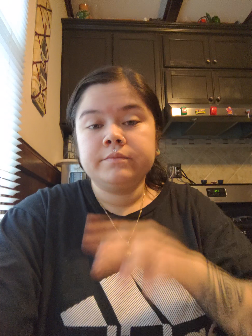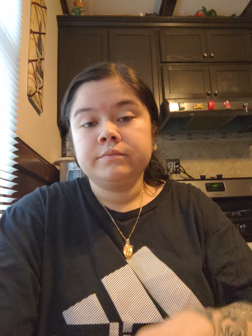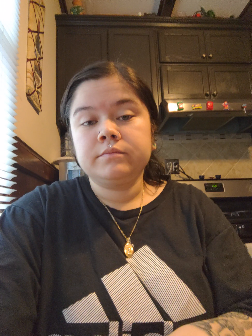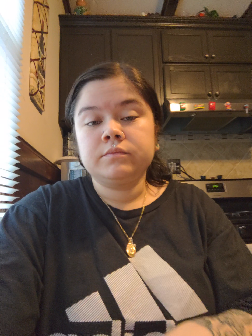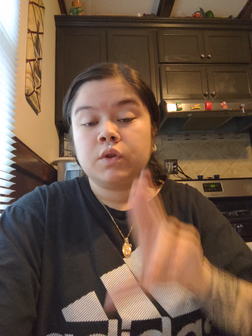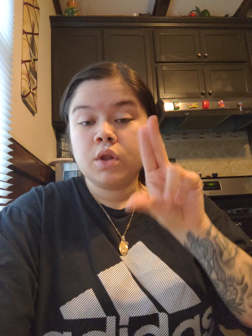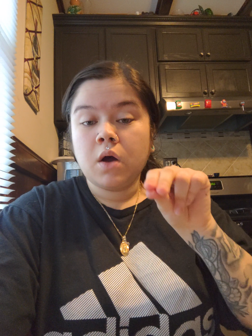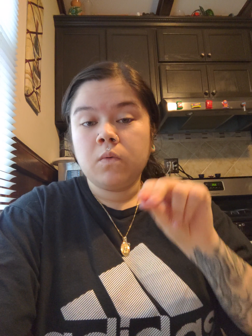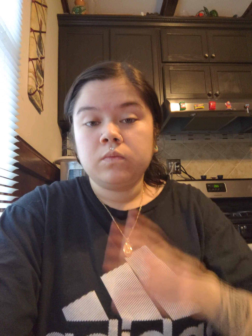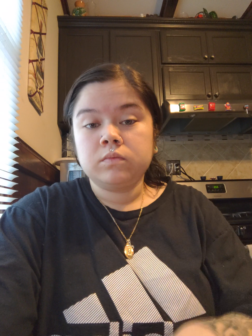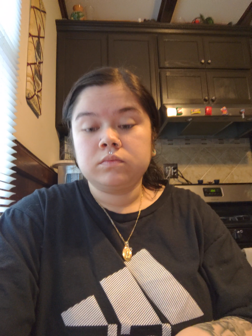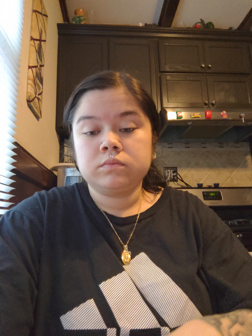no